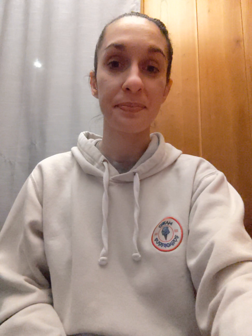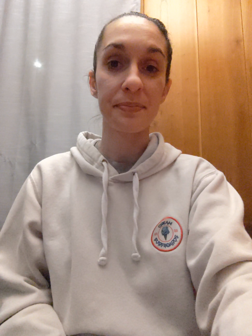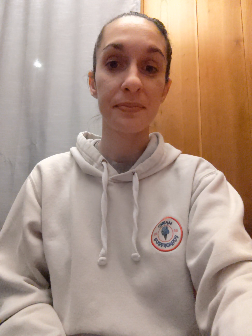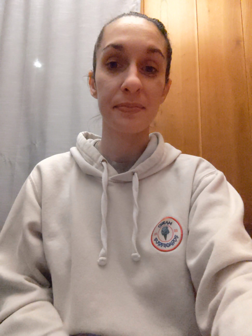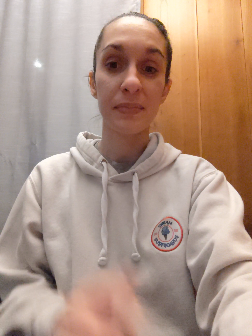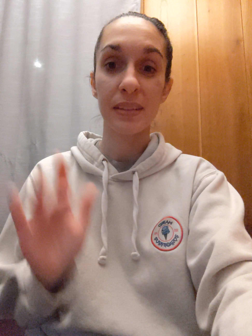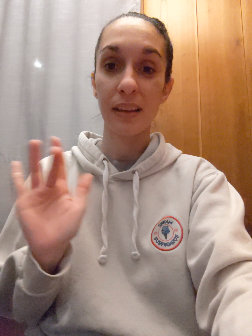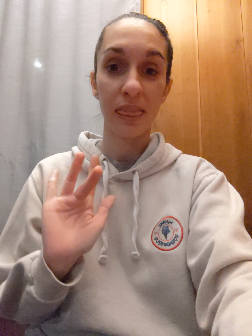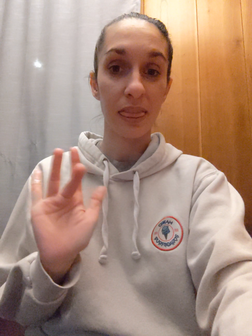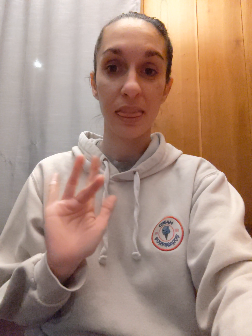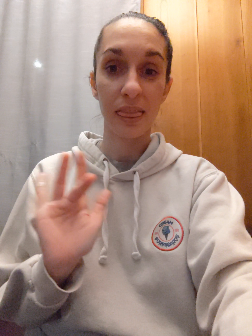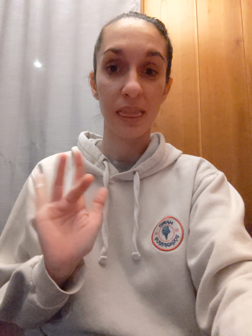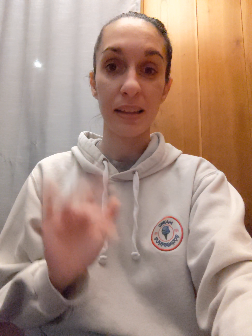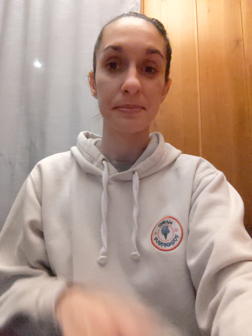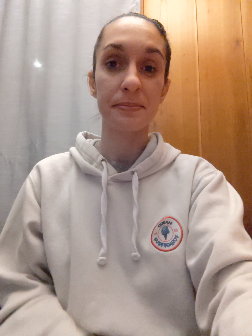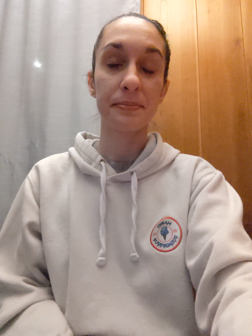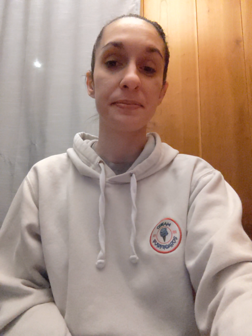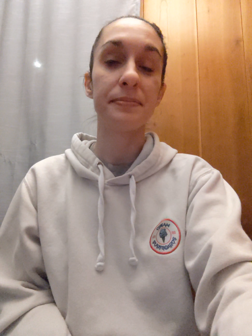yucky